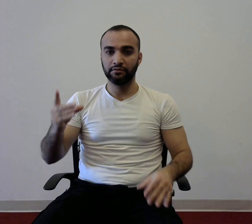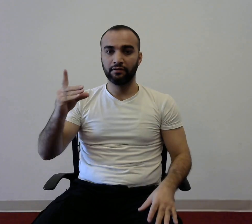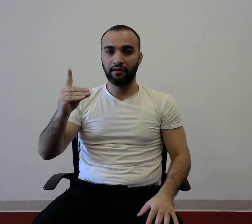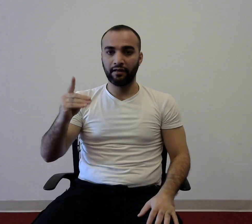Ə